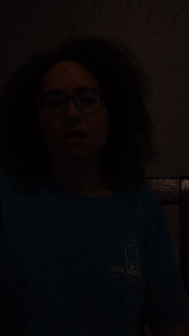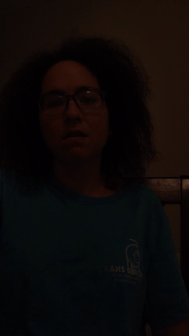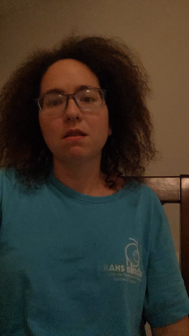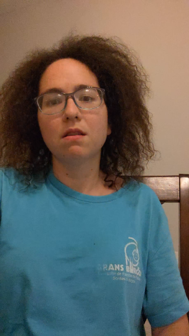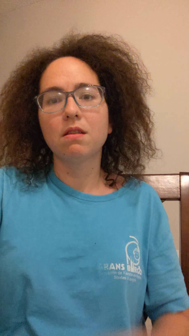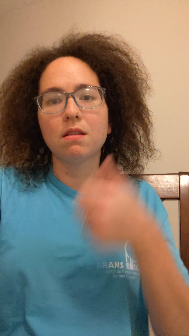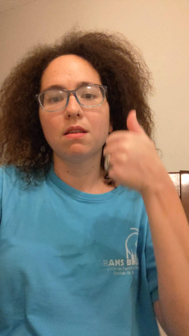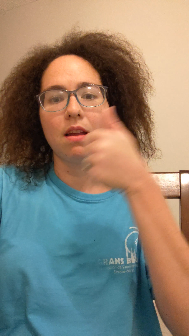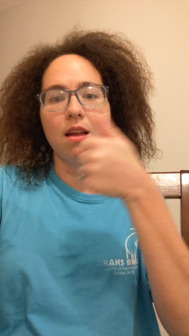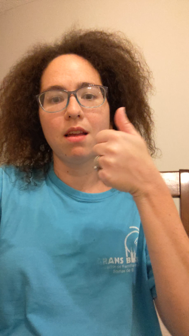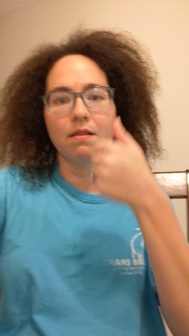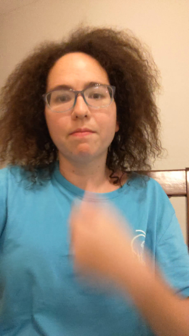game